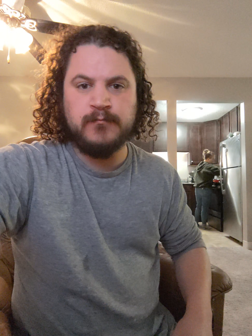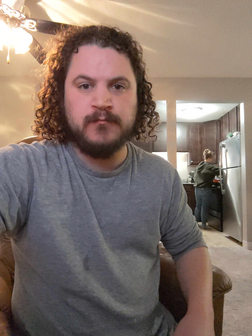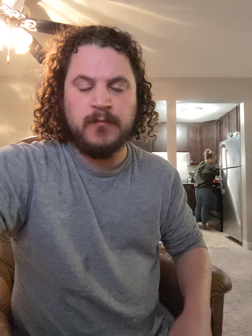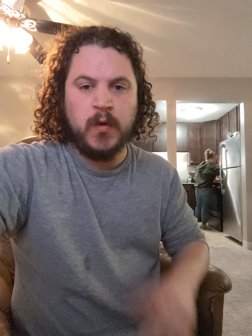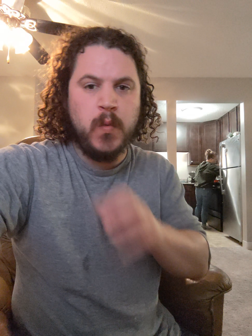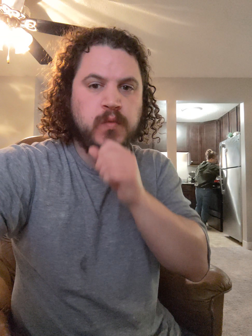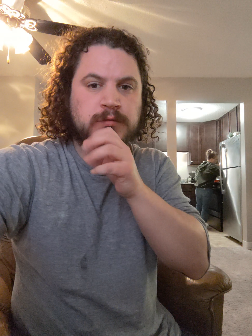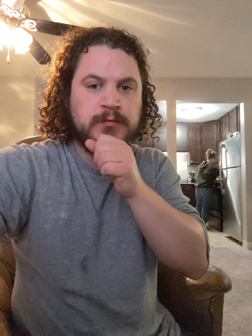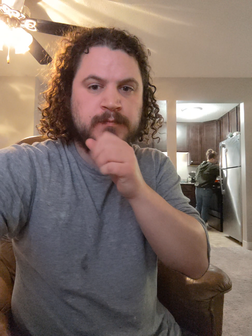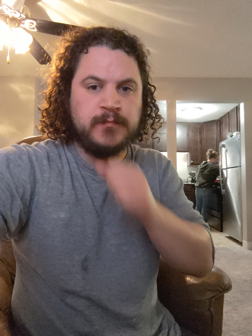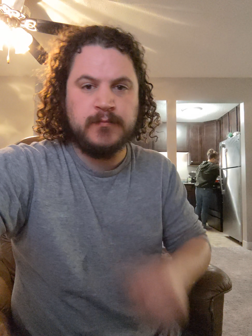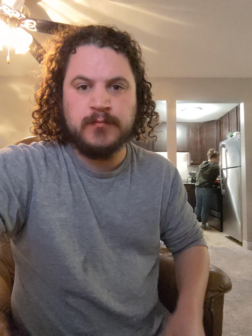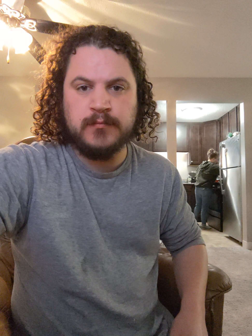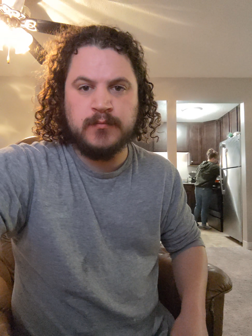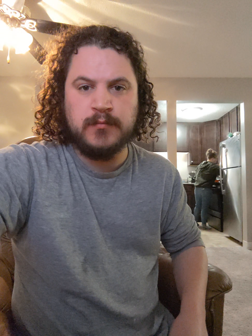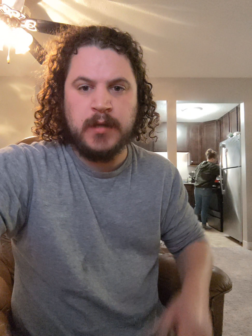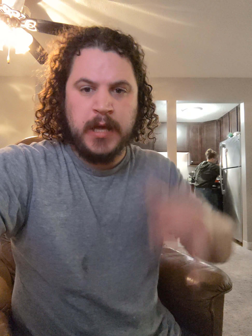orange